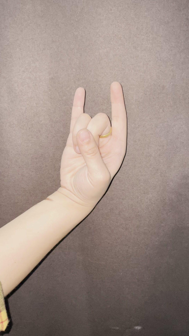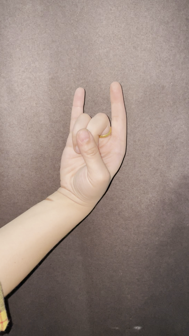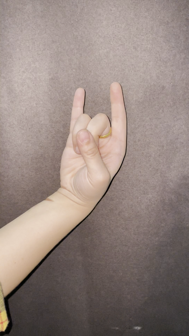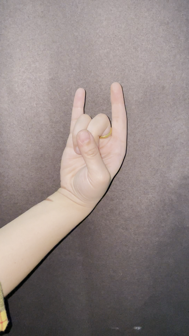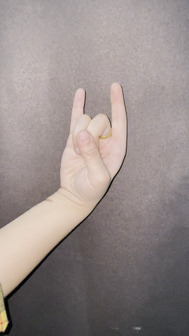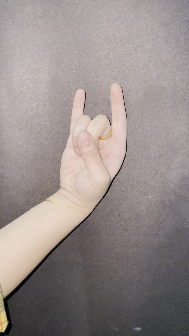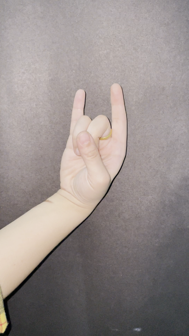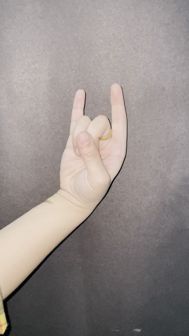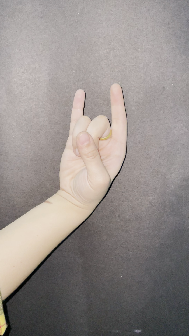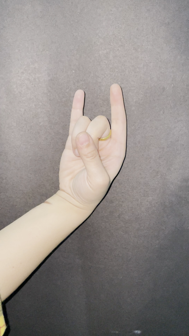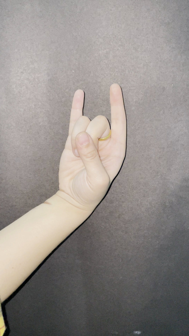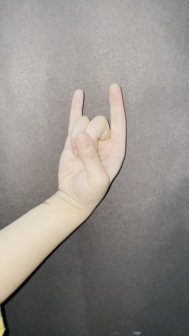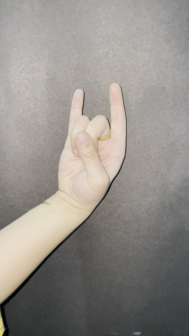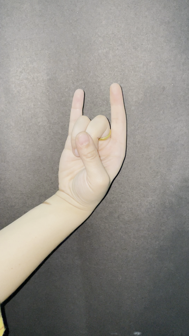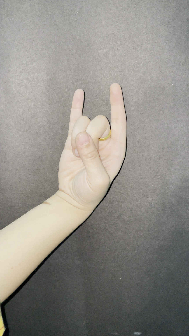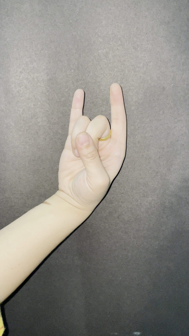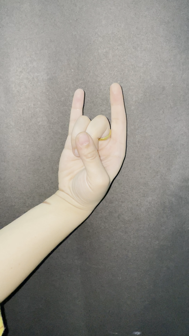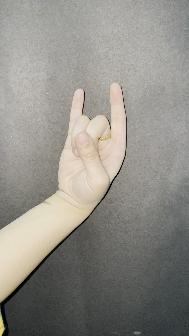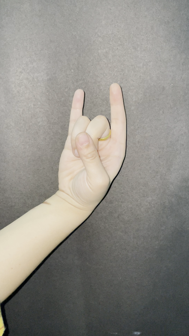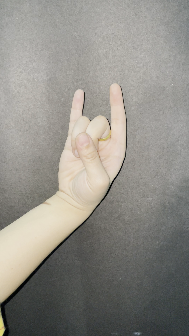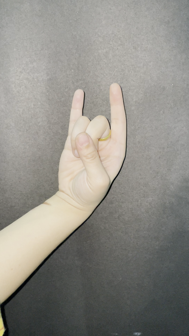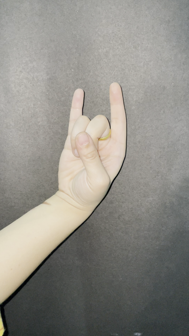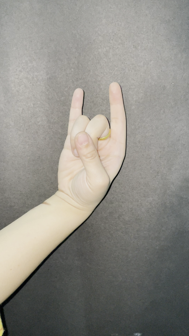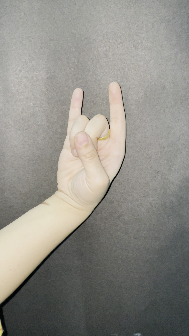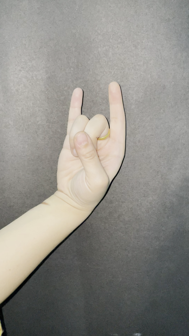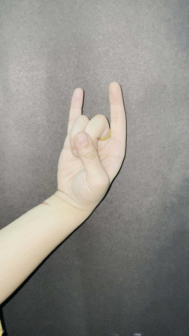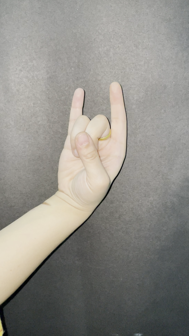झ